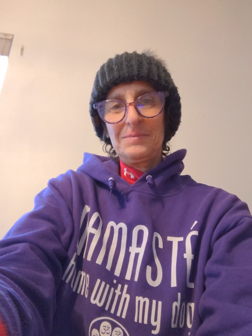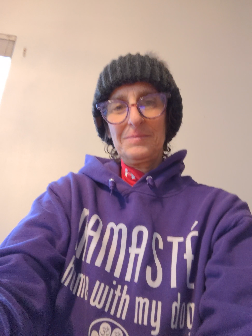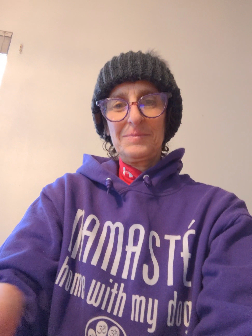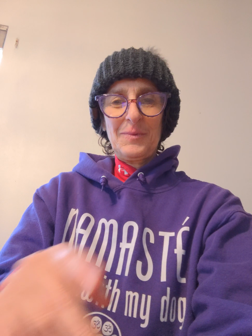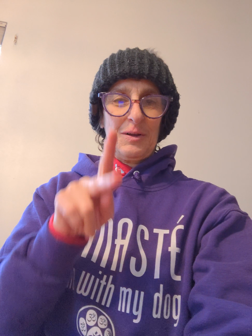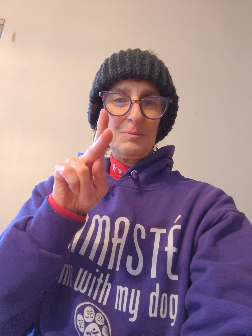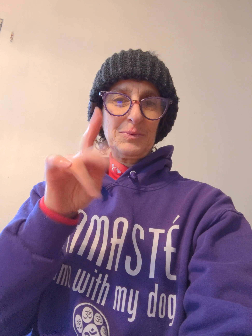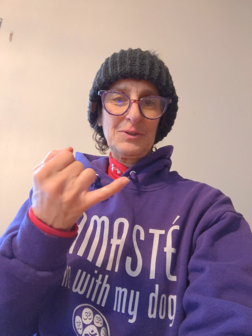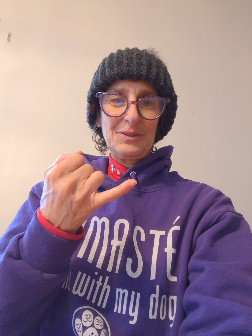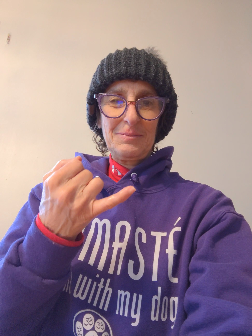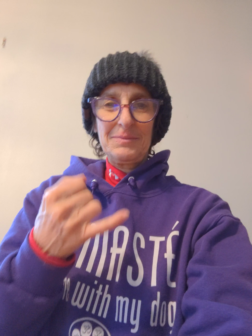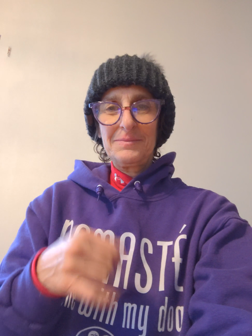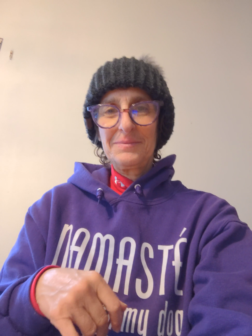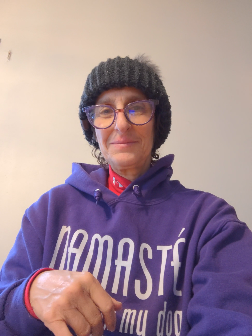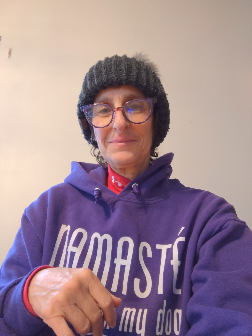pajamas